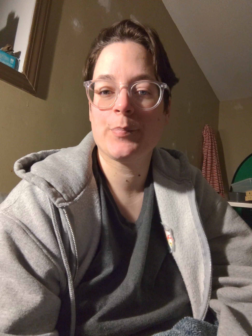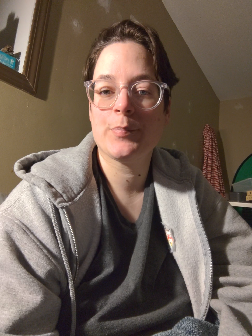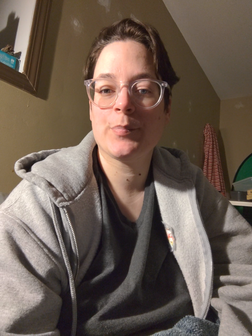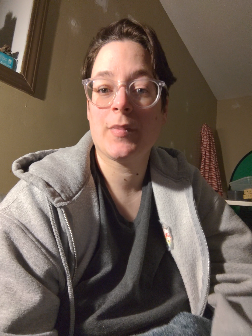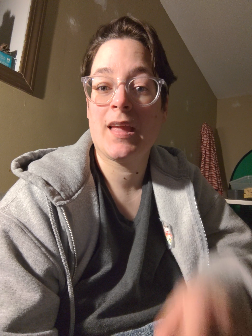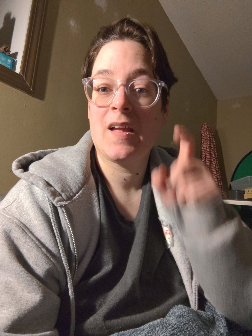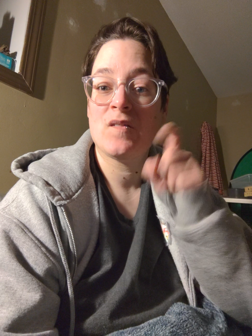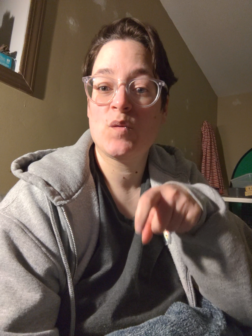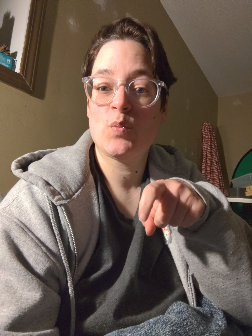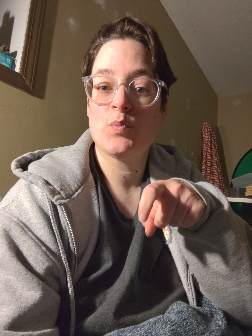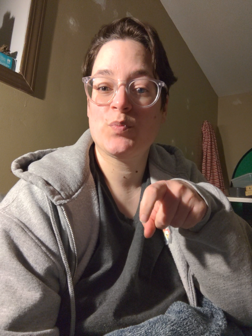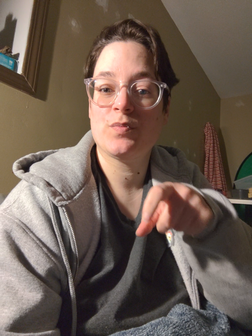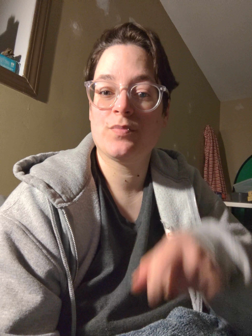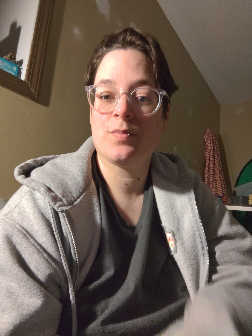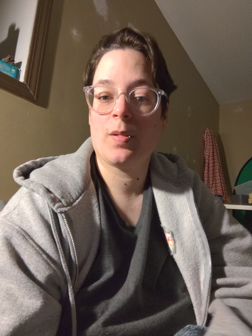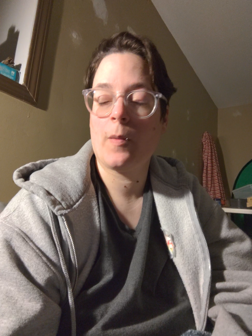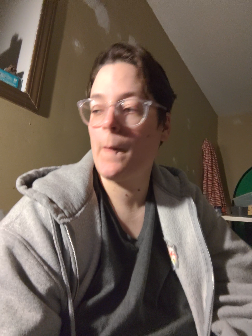have to